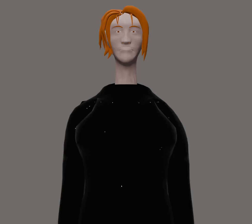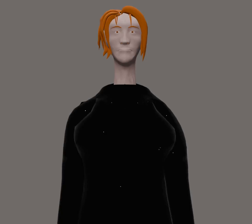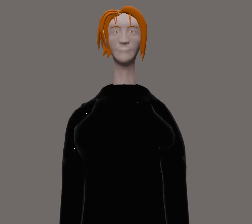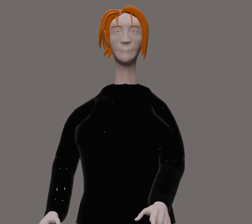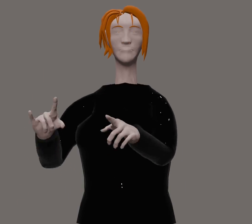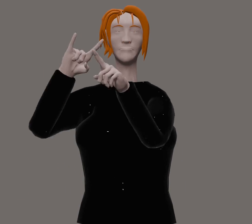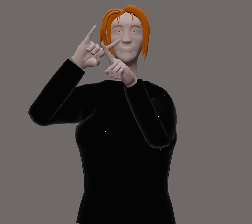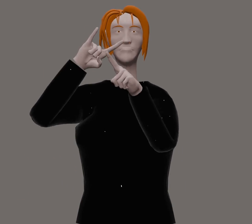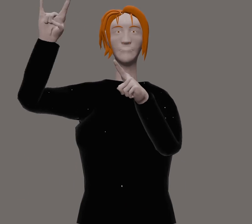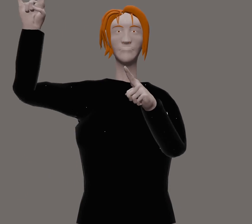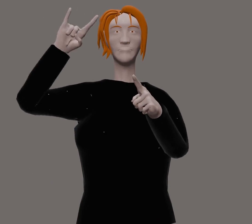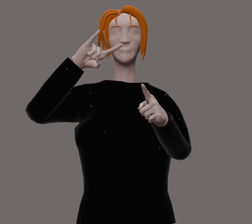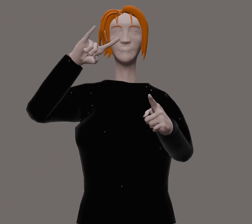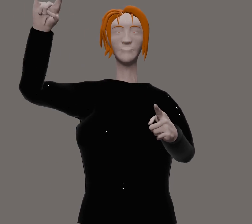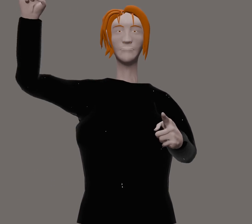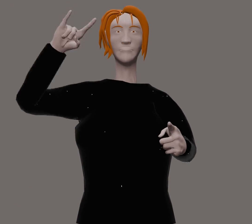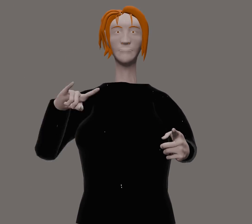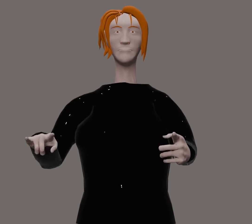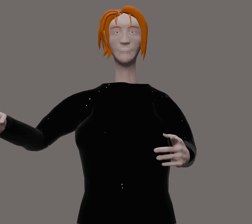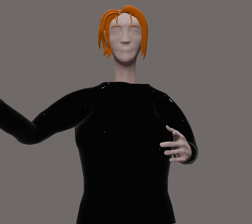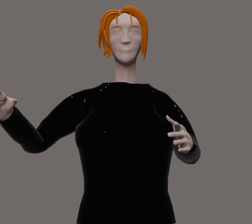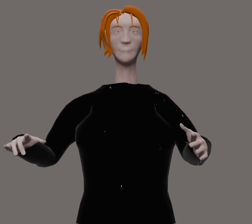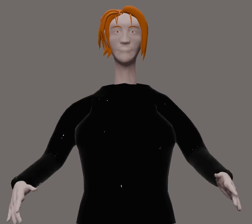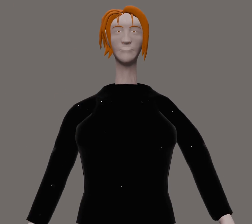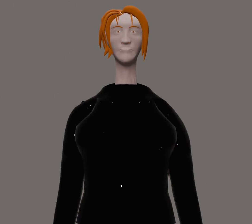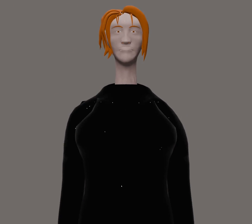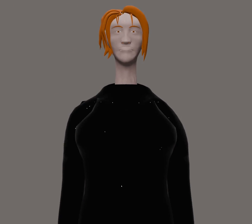Blasphemy